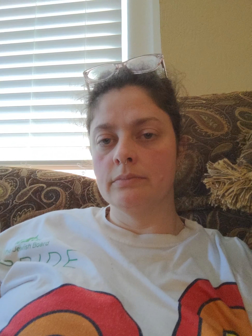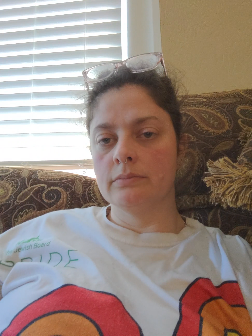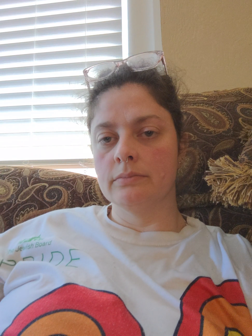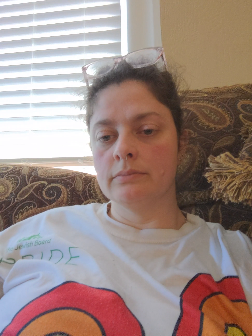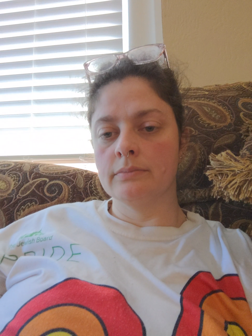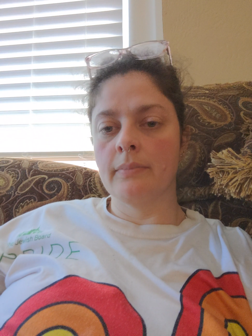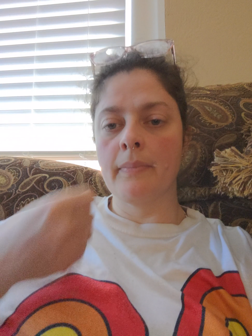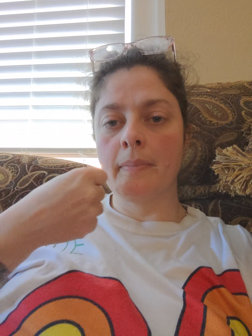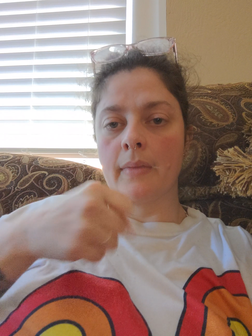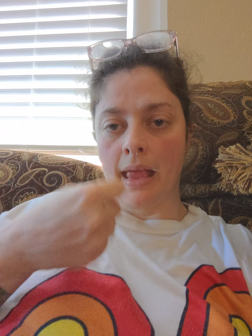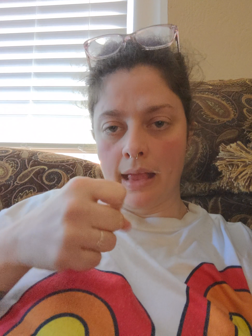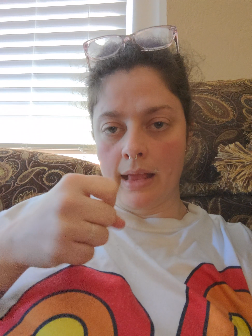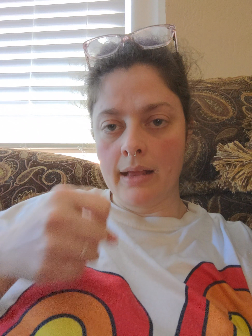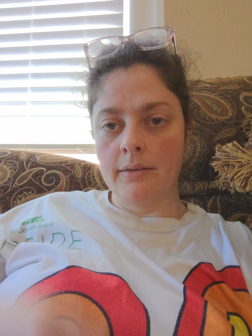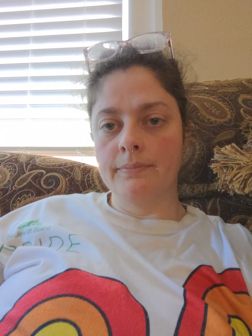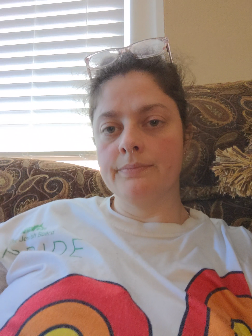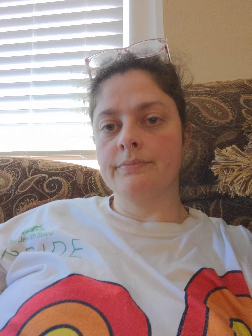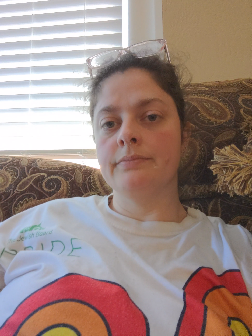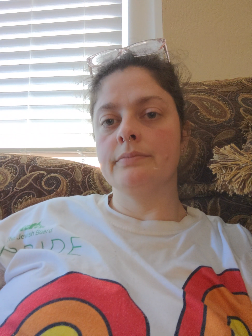make